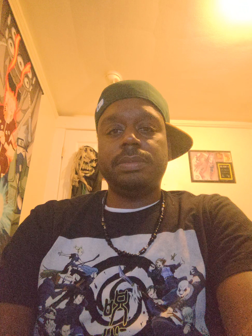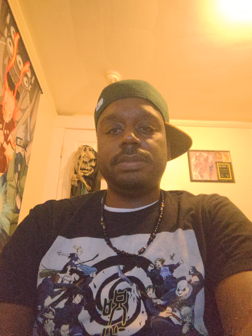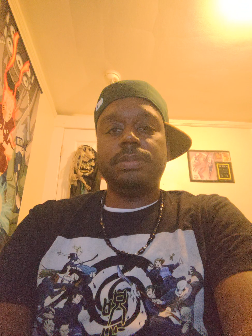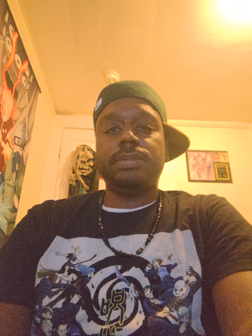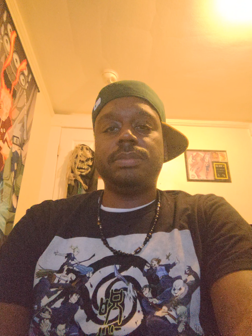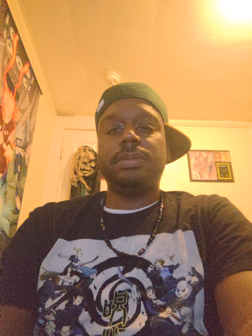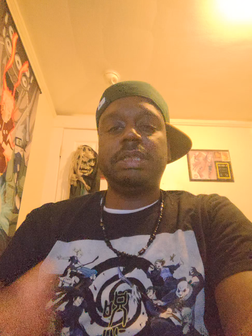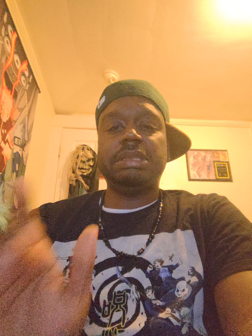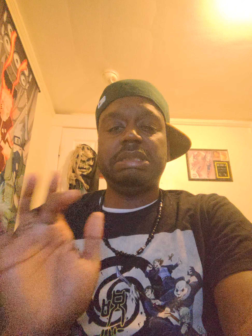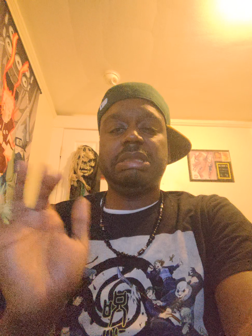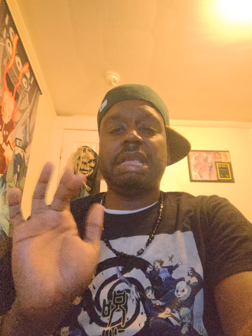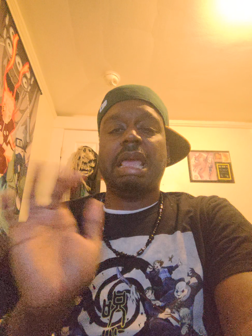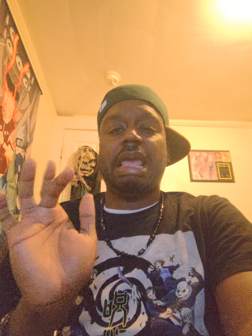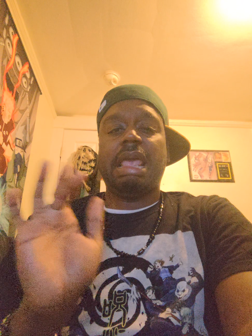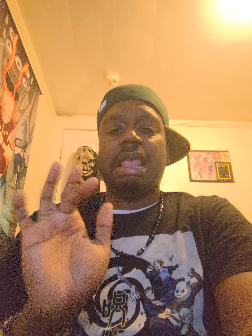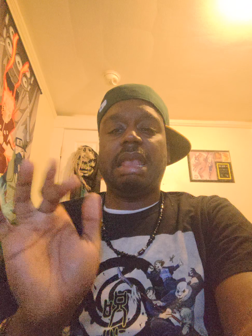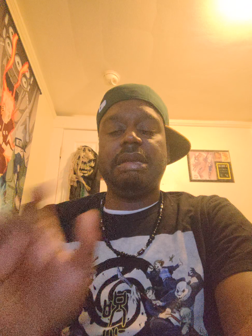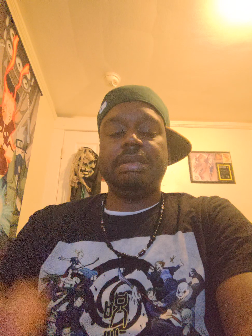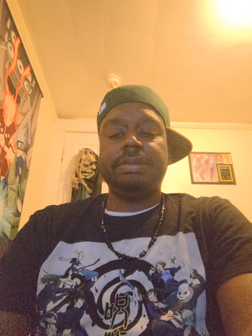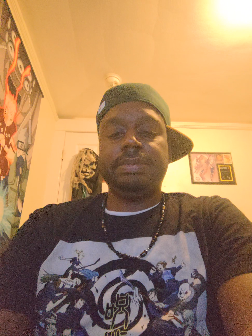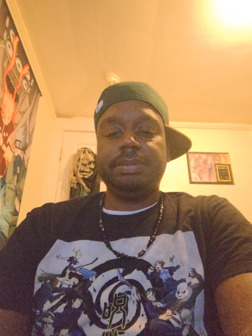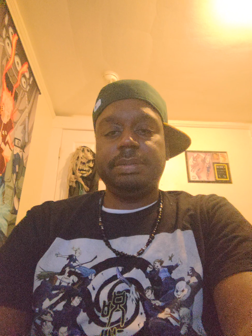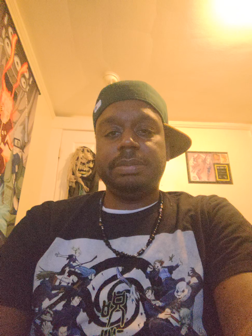yucky